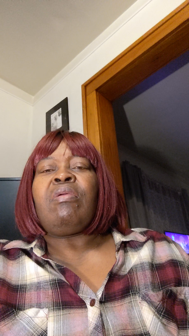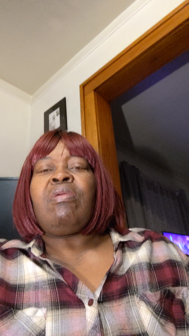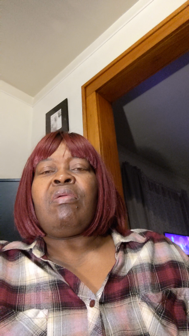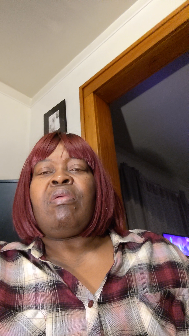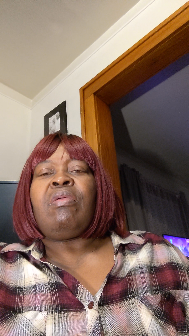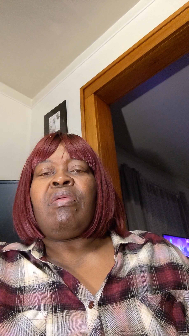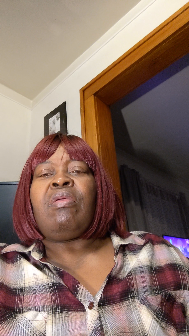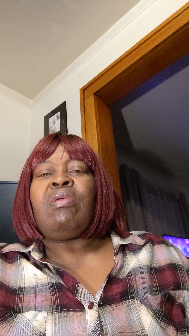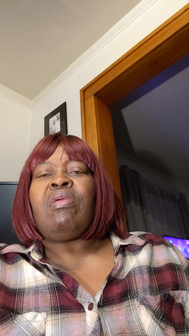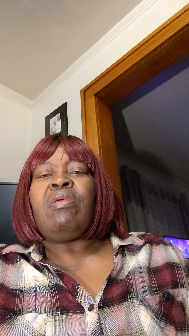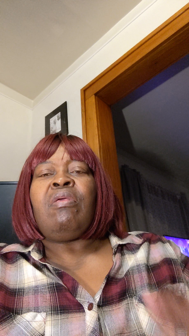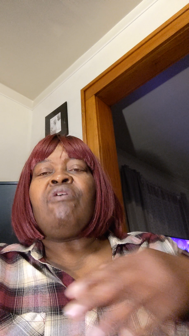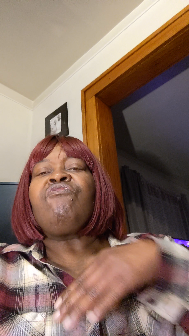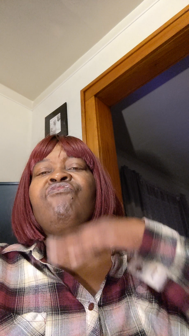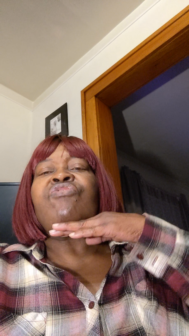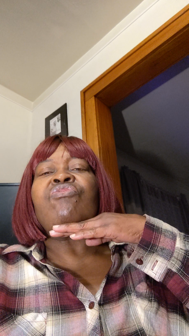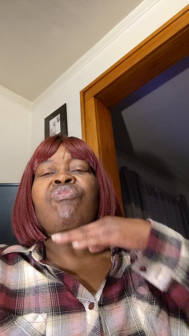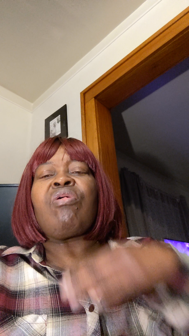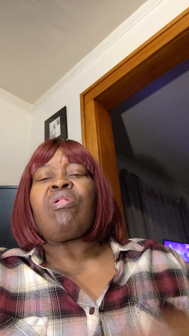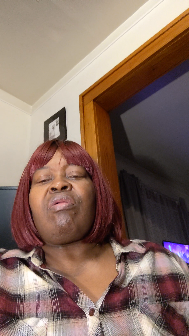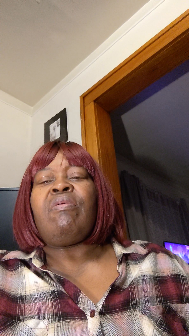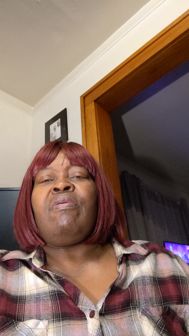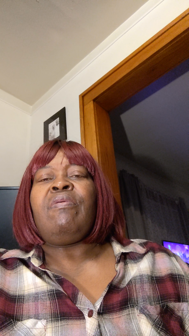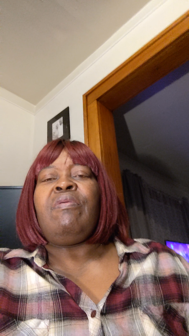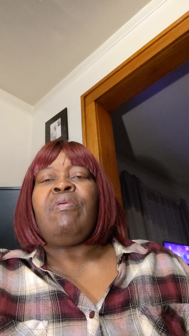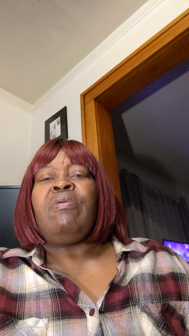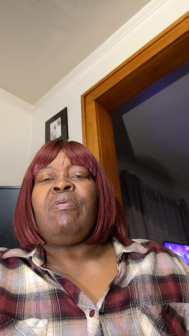full